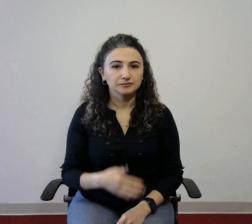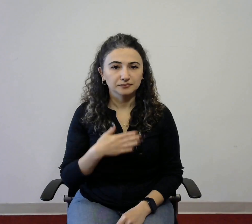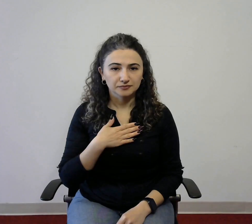mən